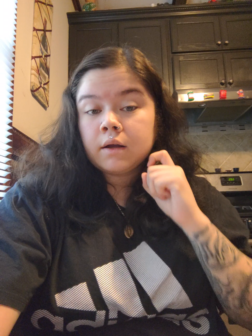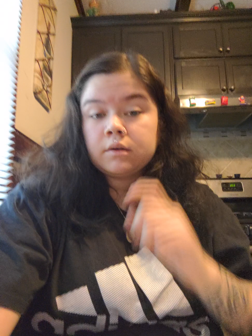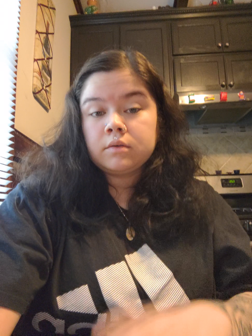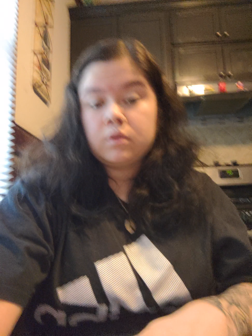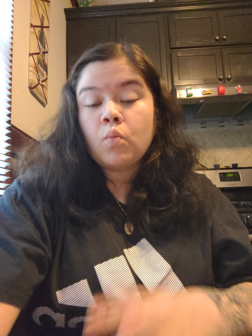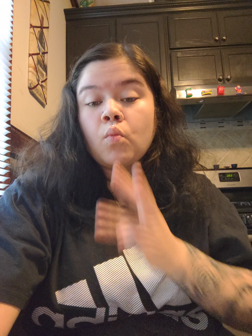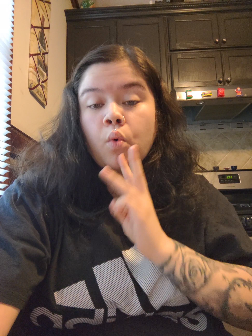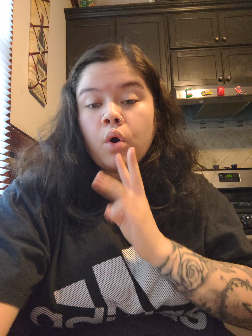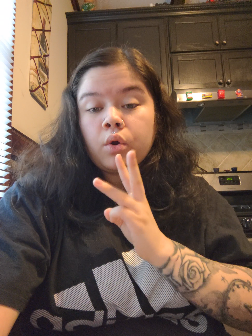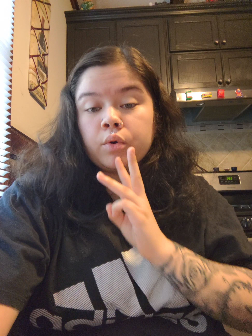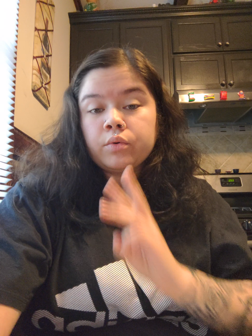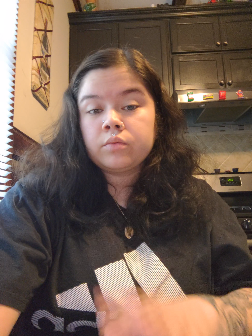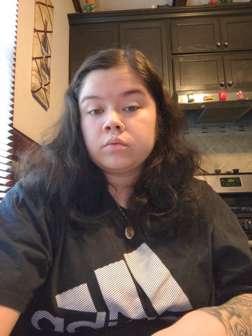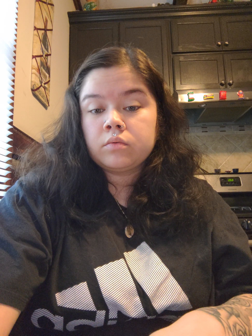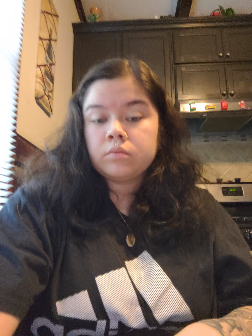water